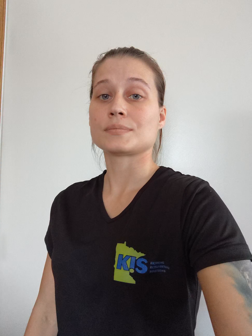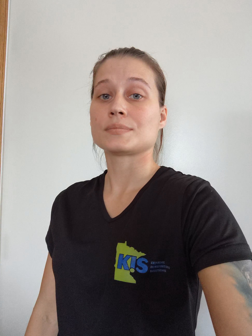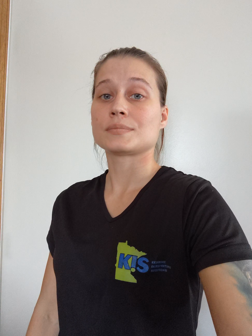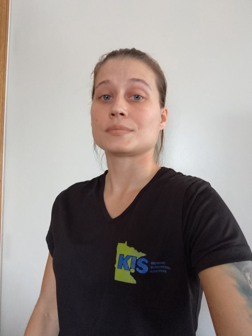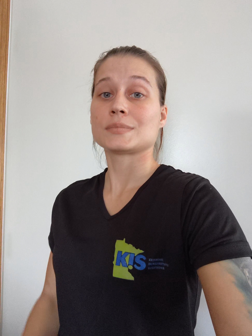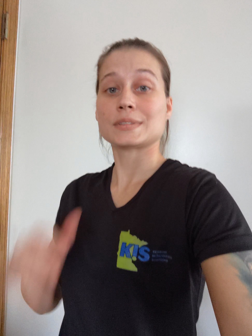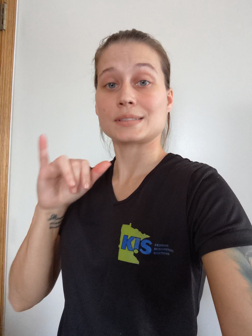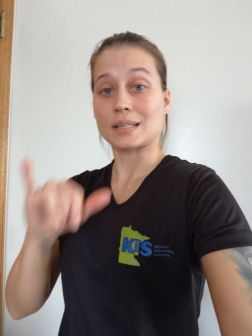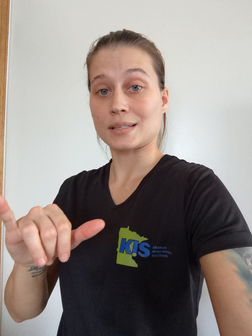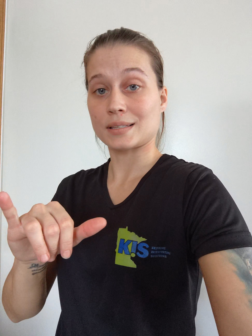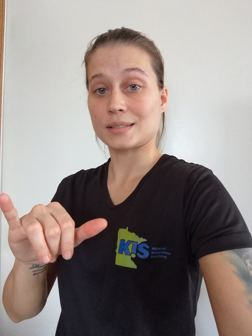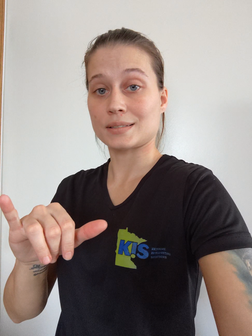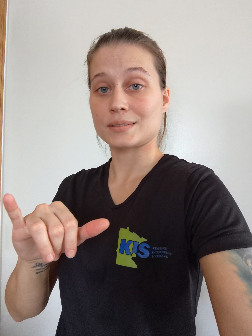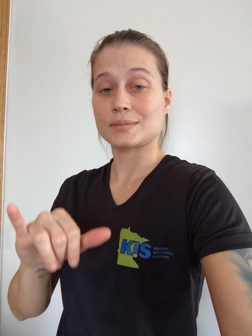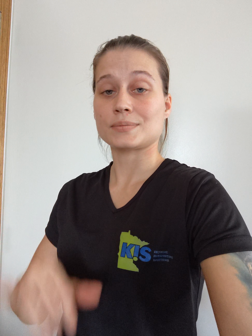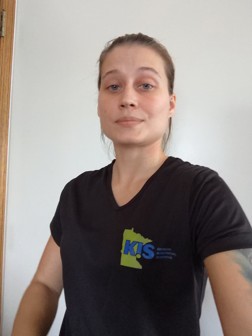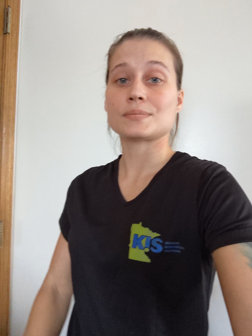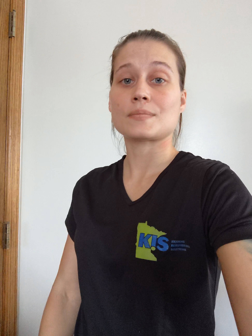stay